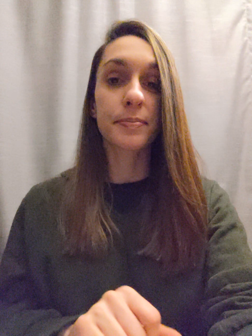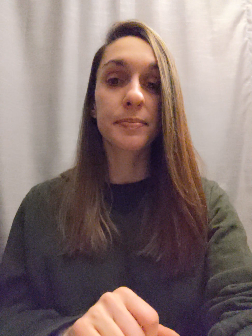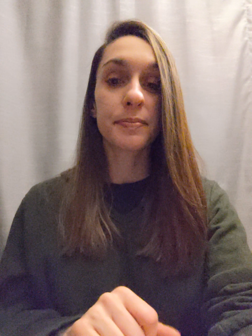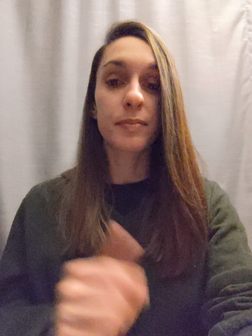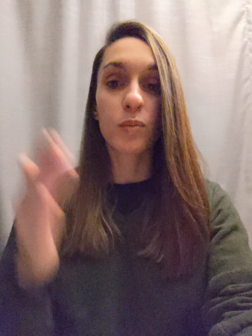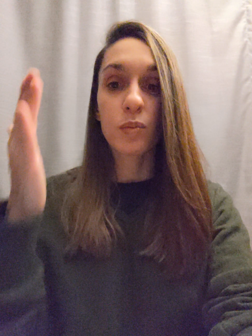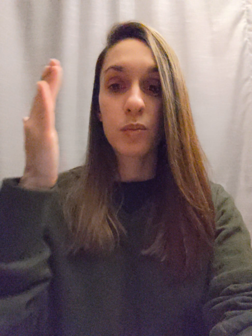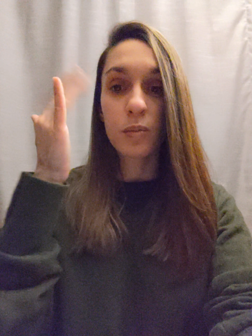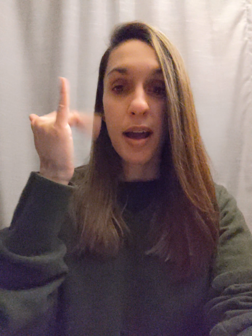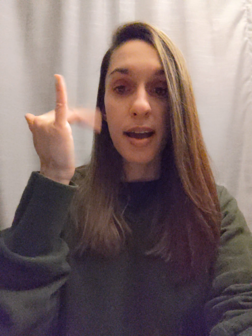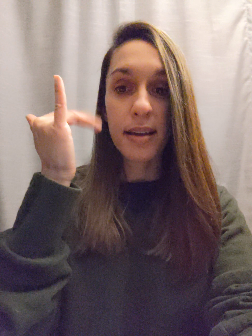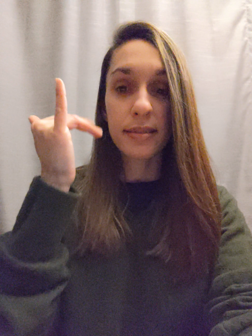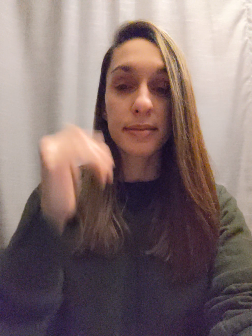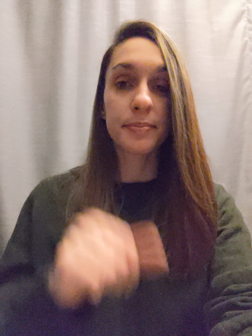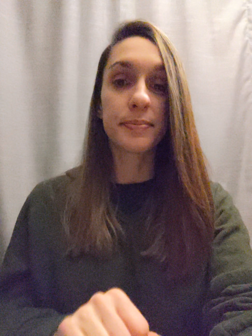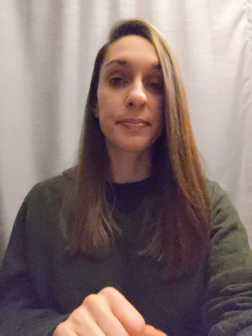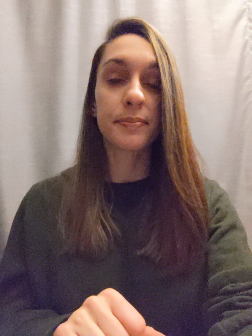why